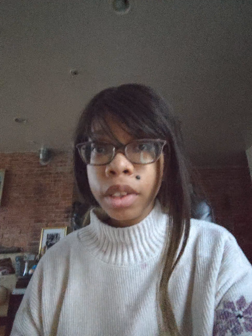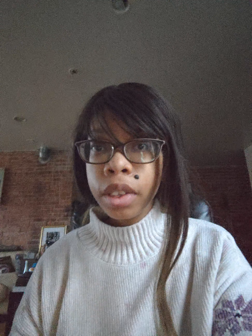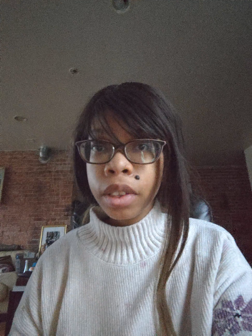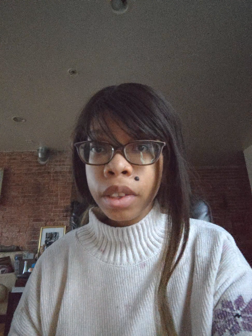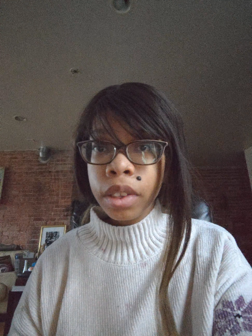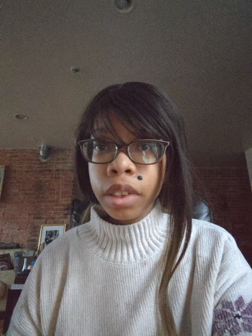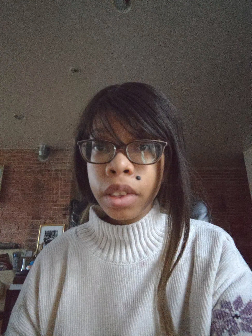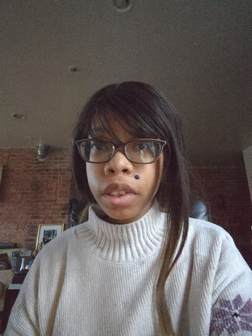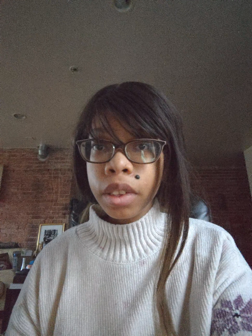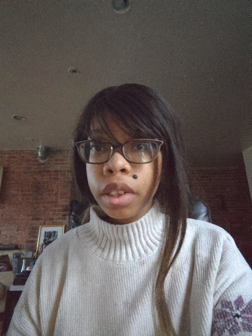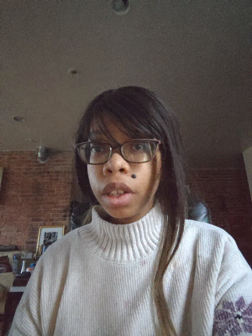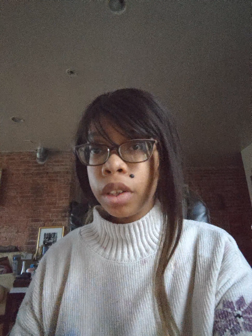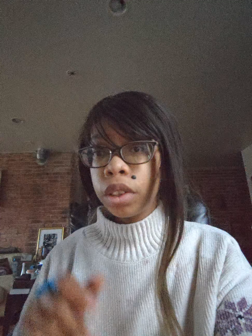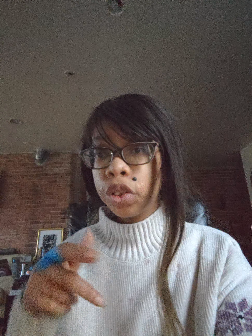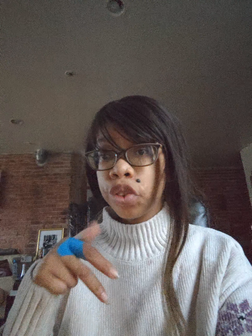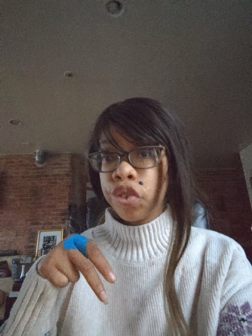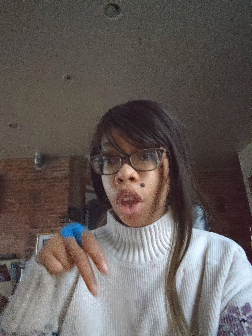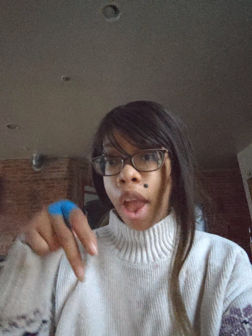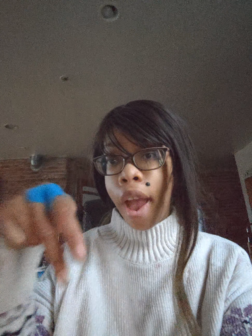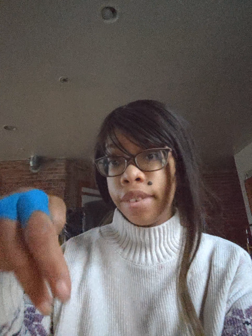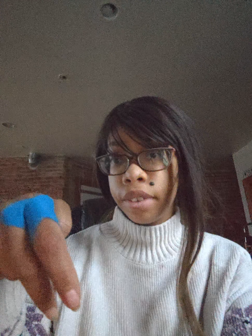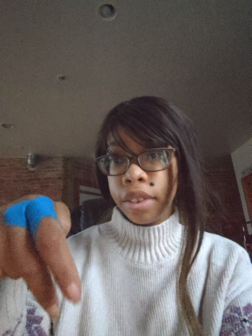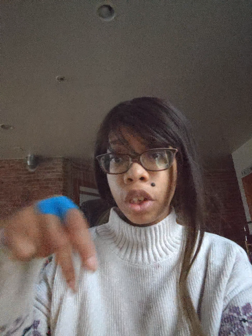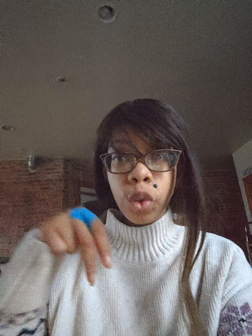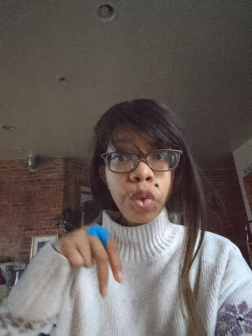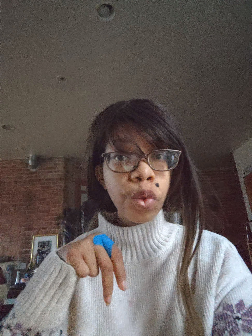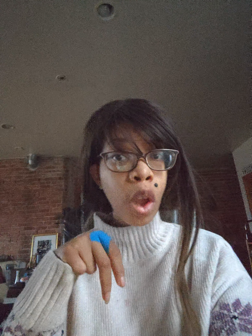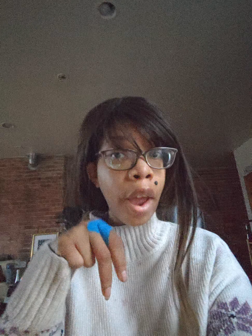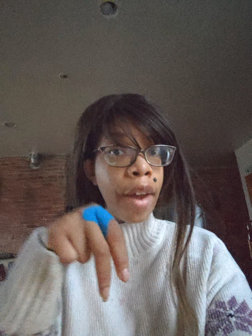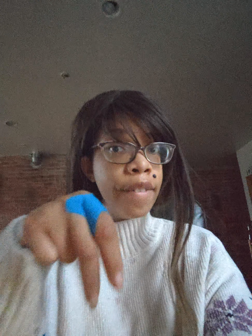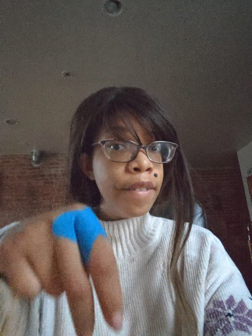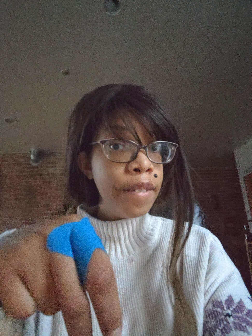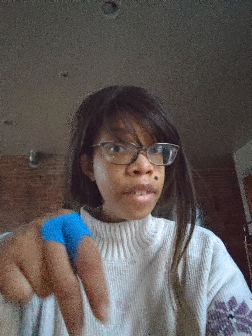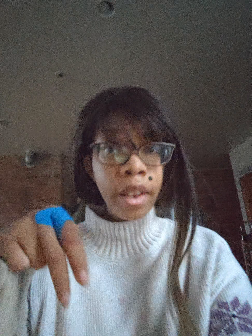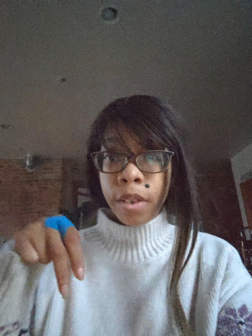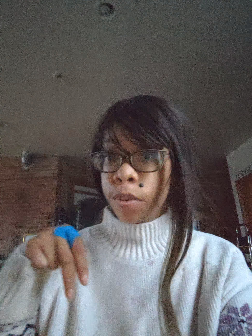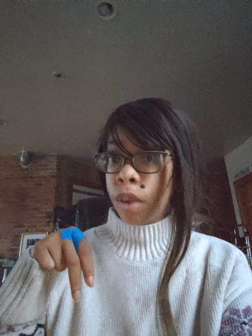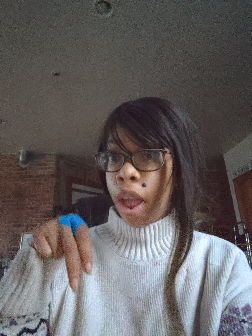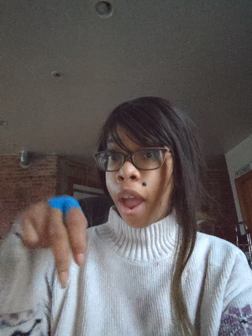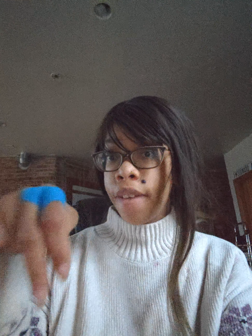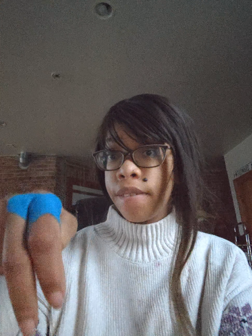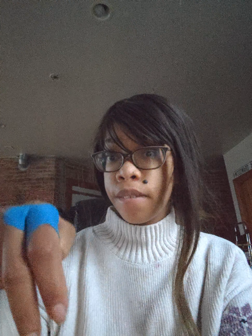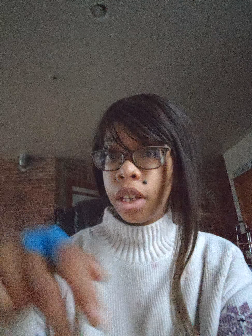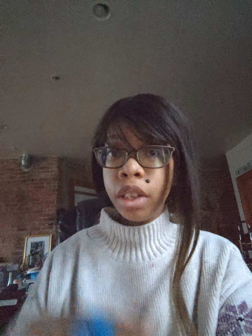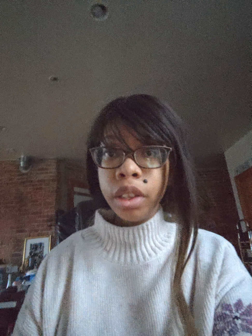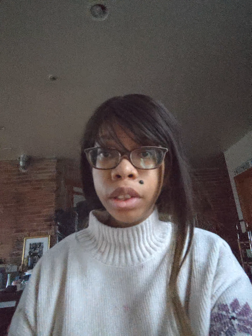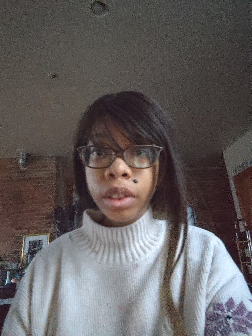ride